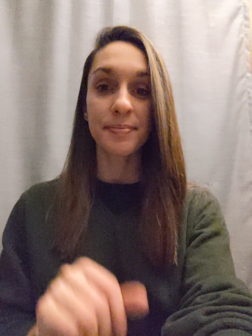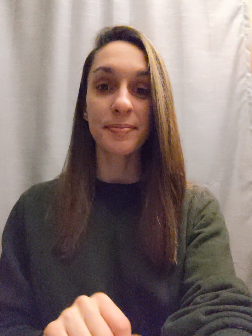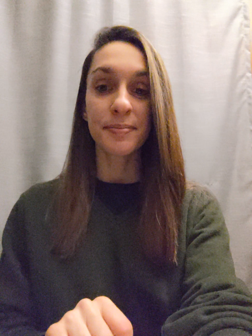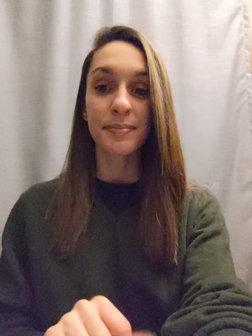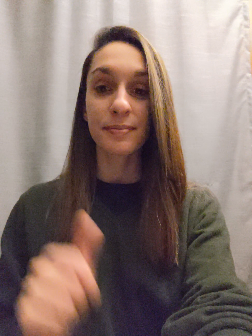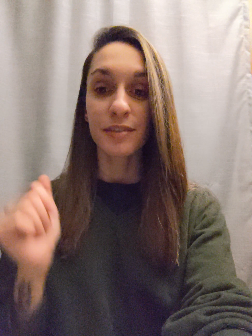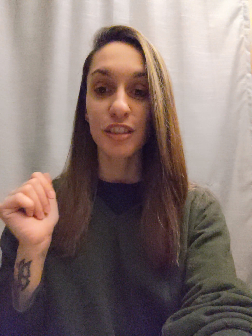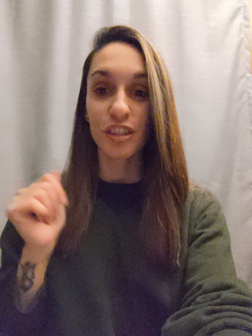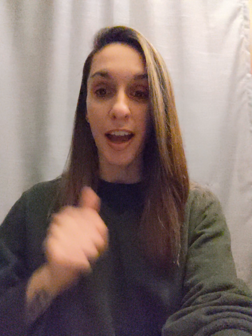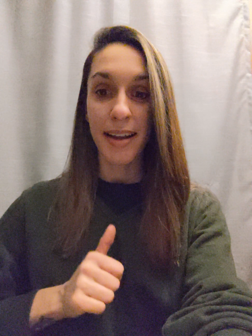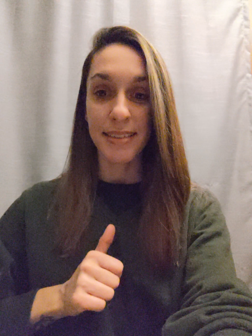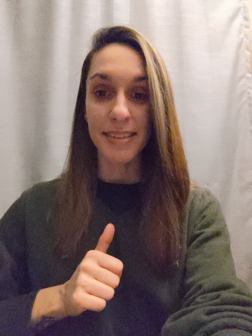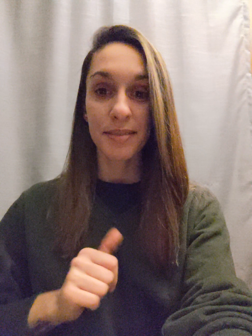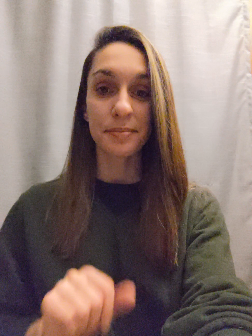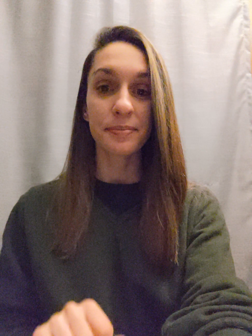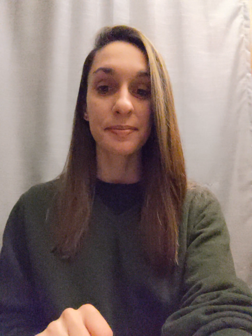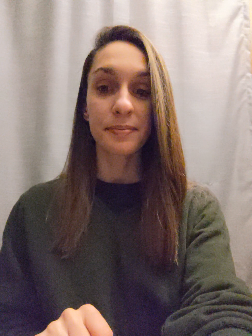jacket